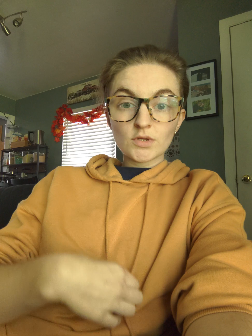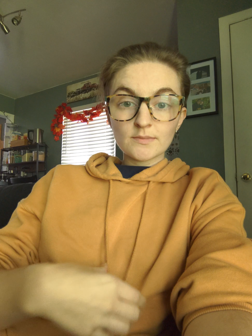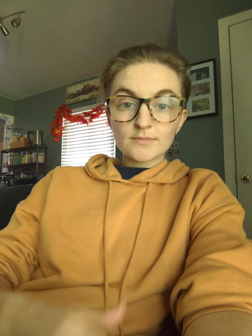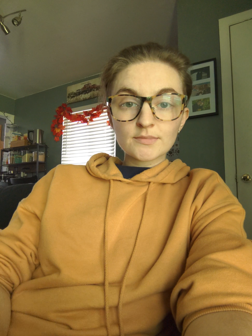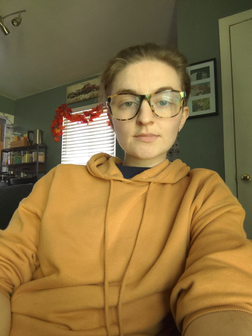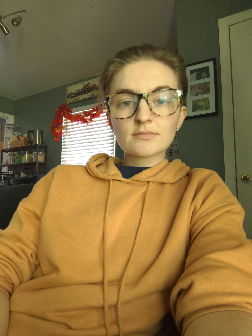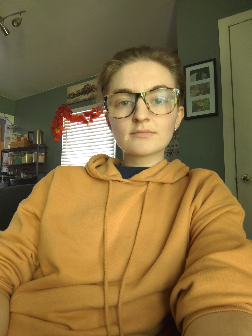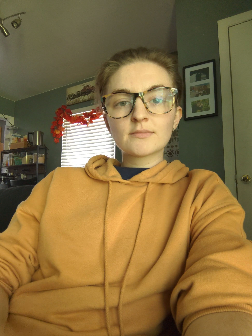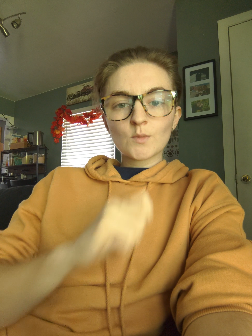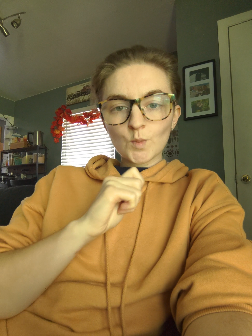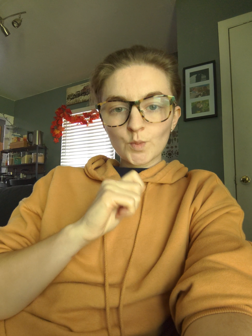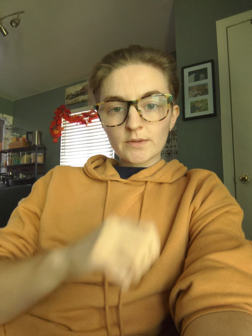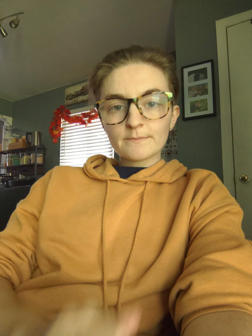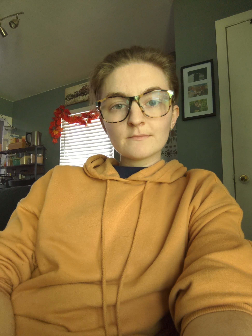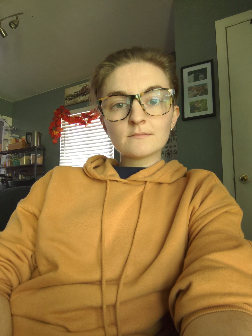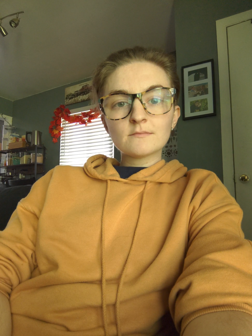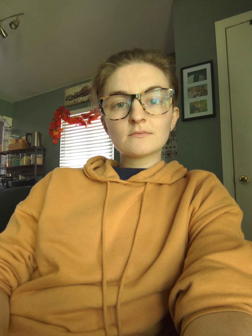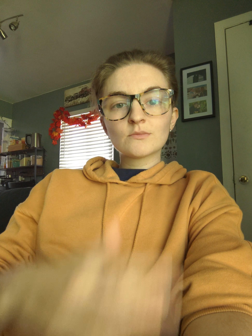popsicle